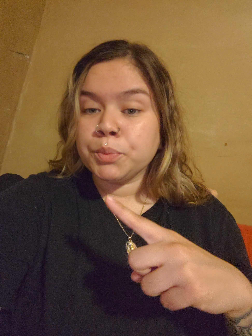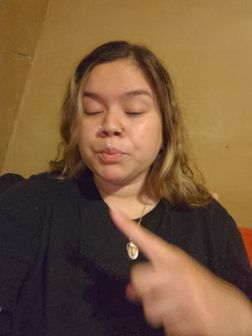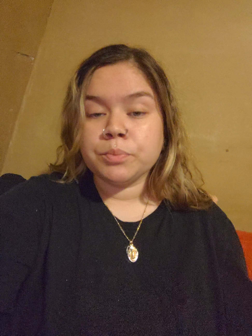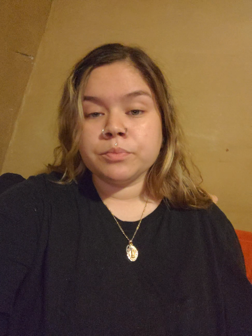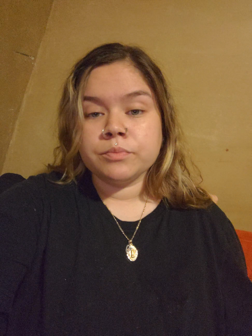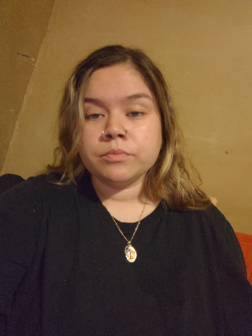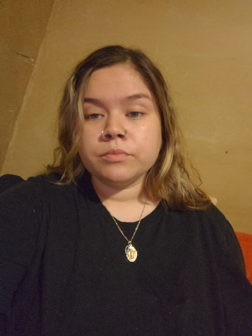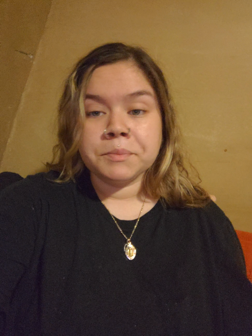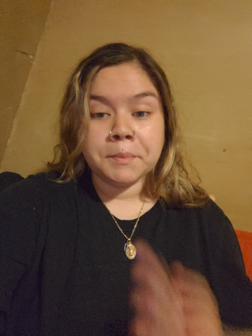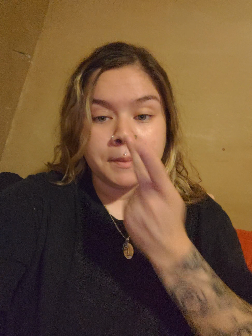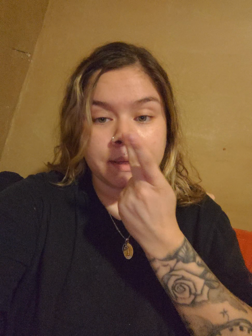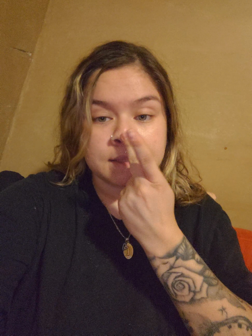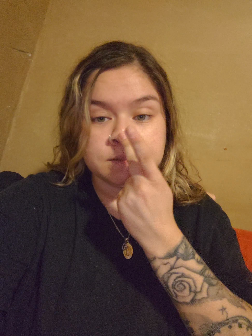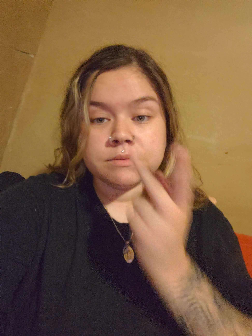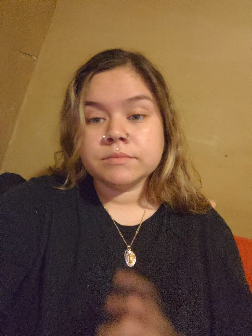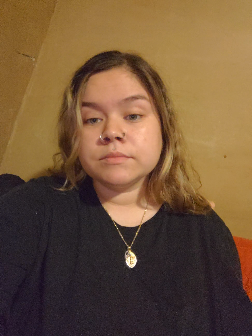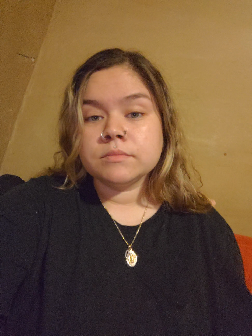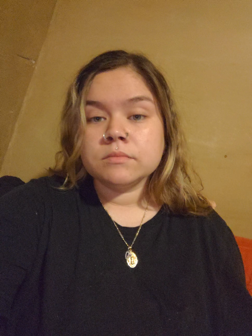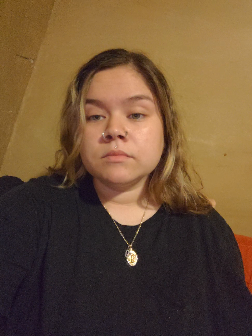penis